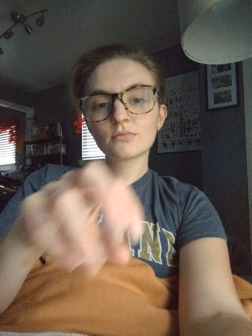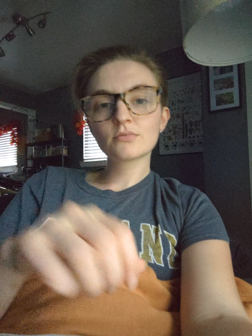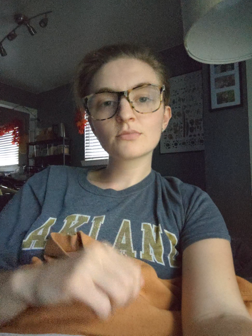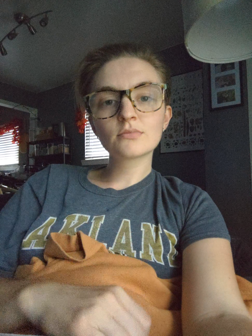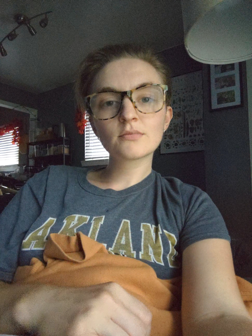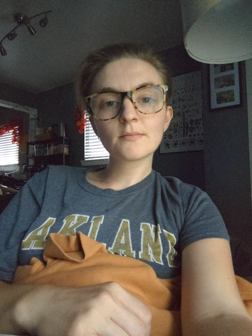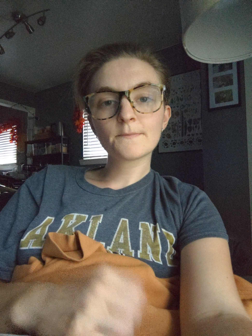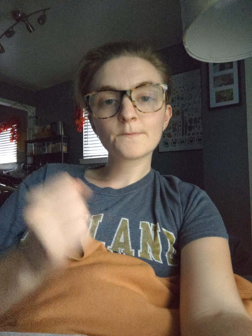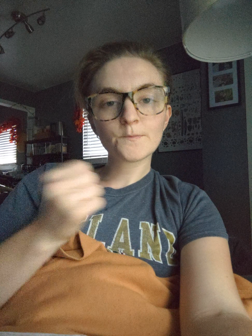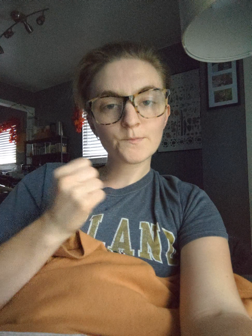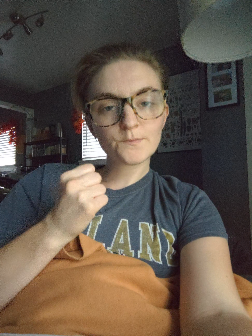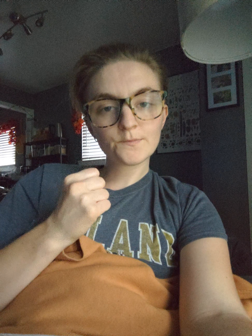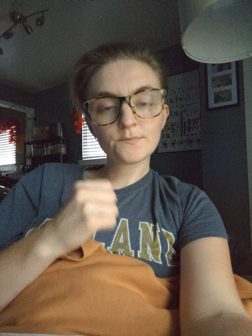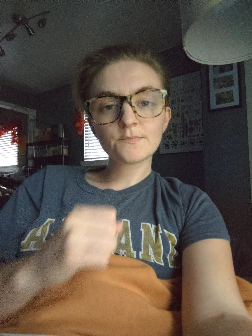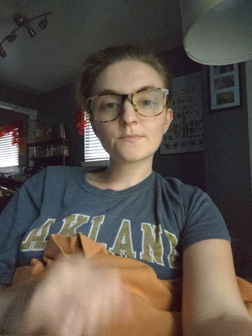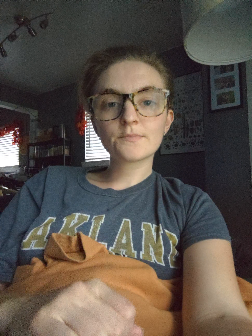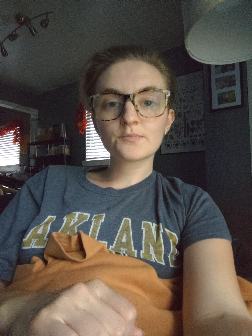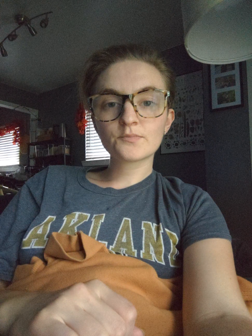cold